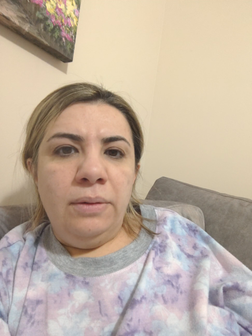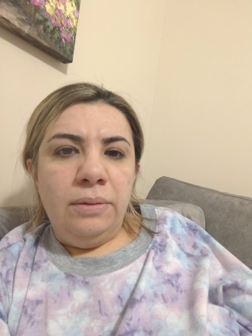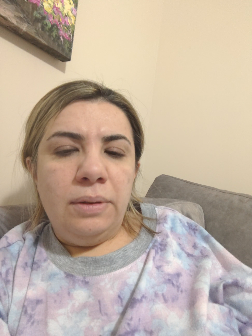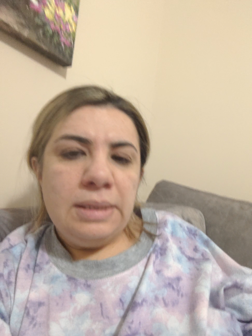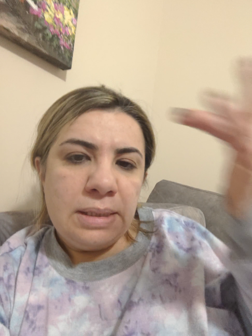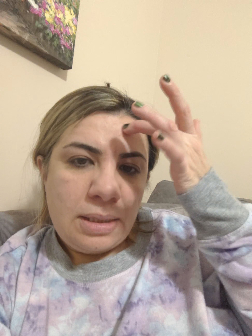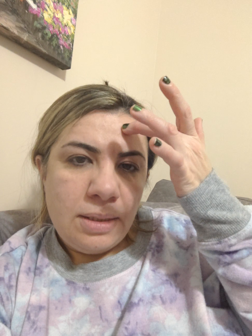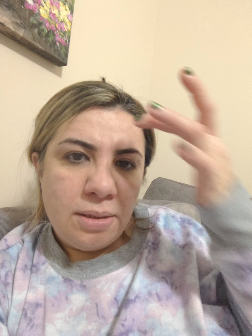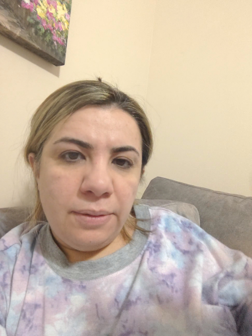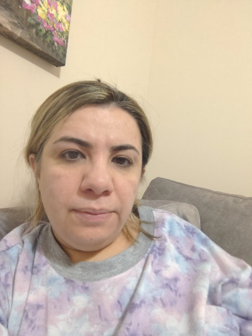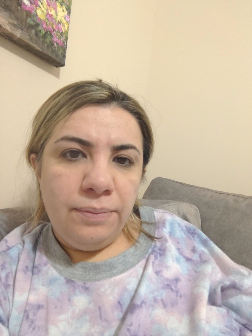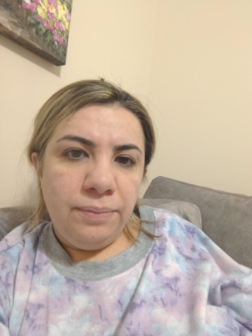sick